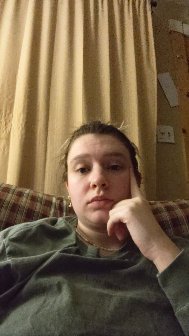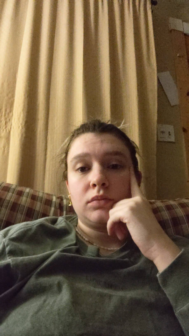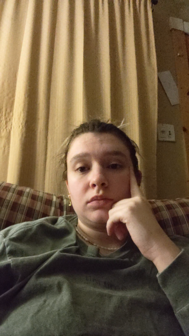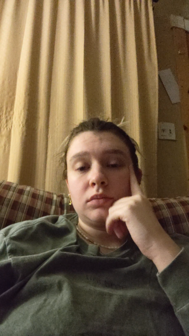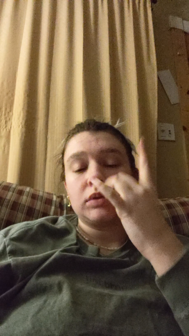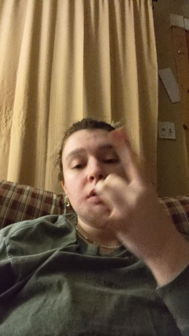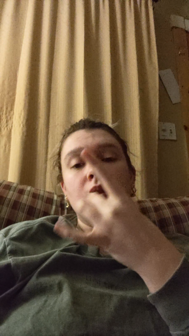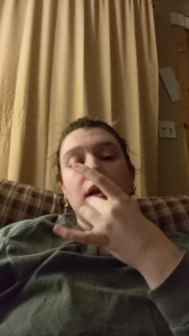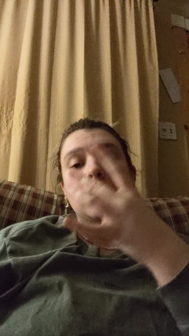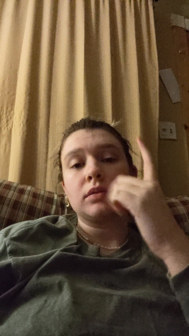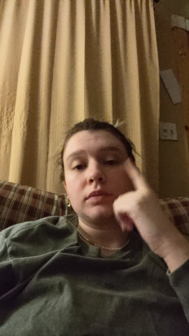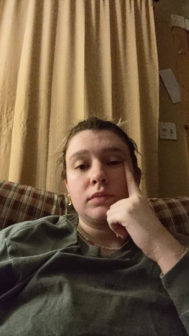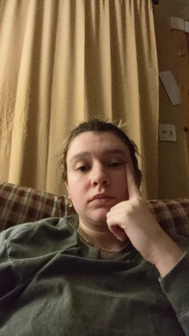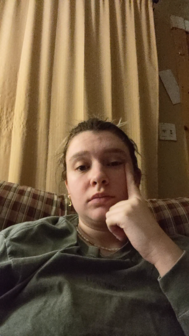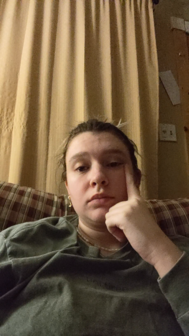light bulb